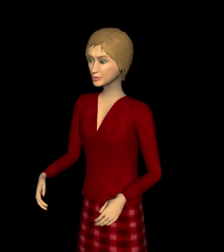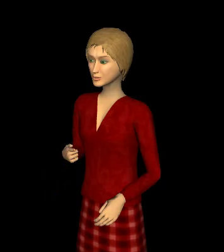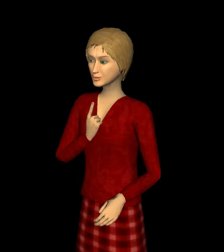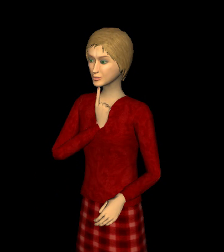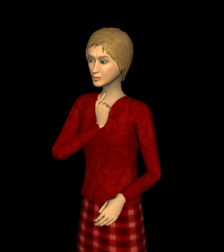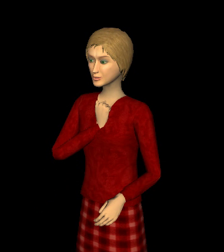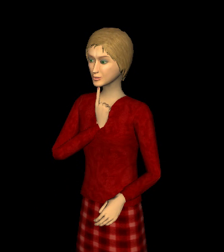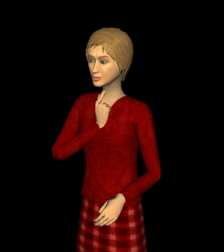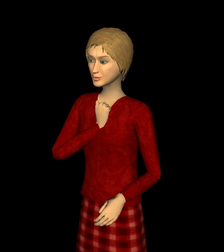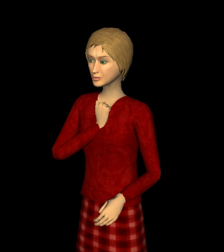كحول